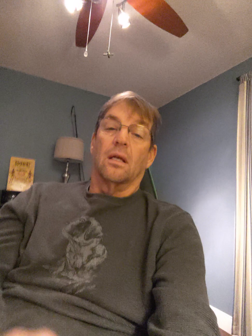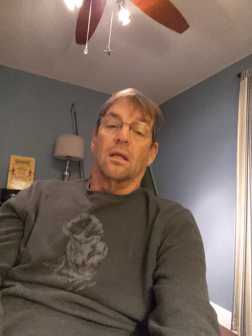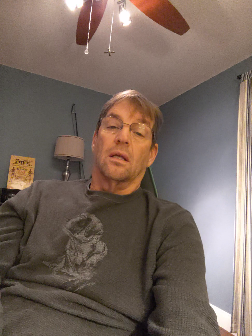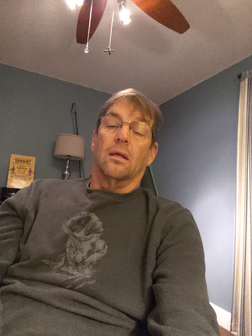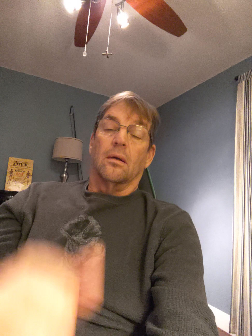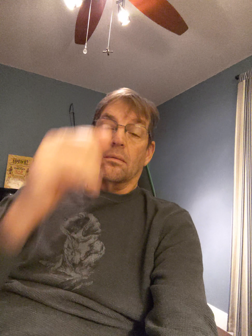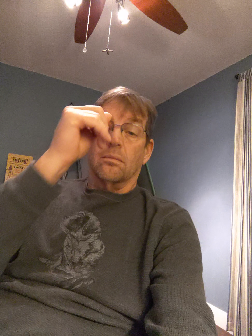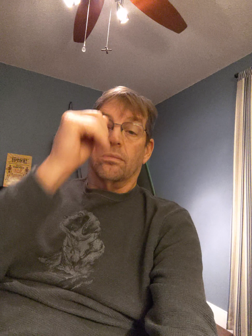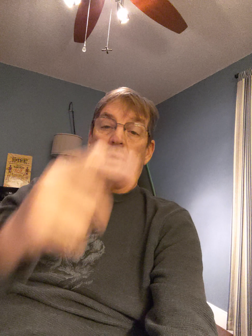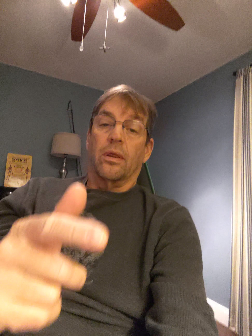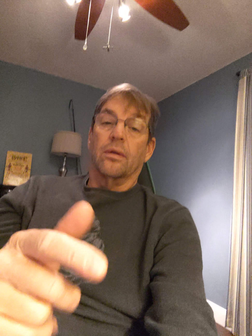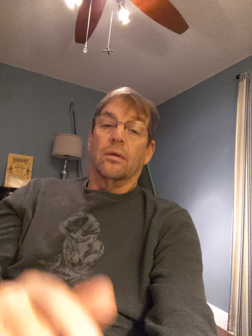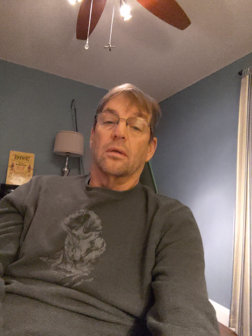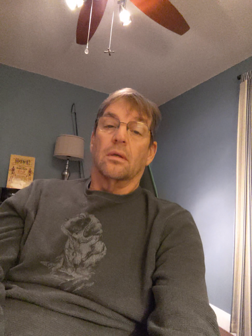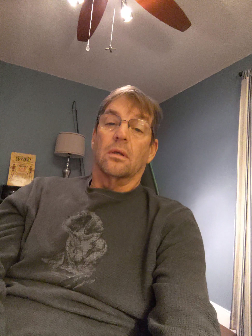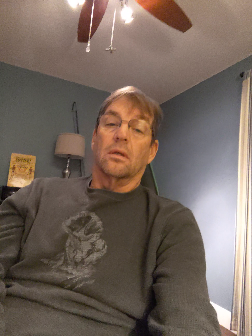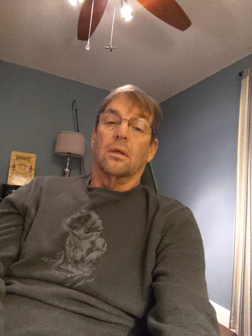brother